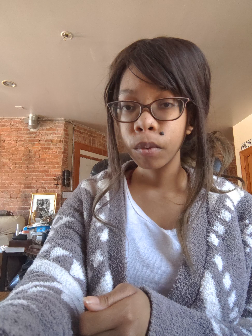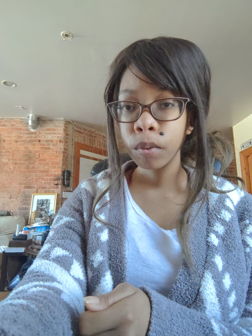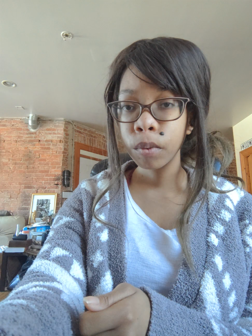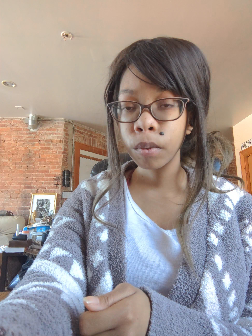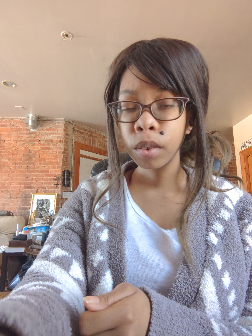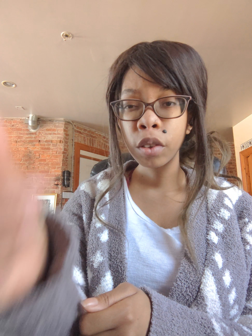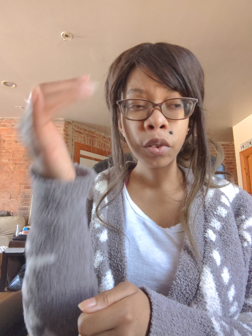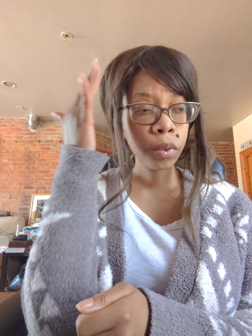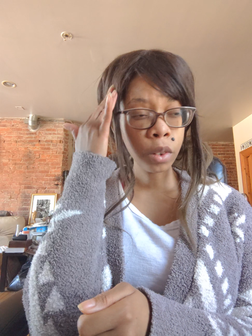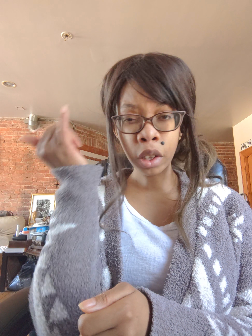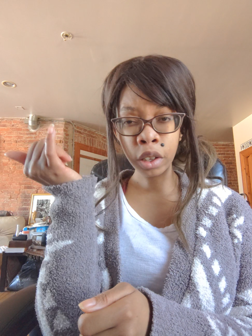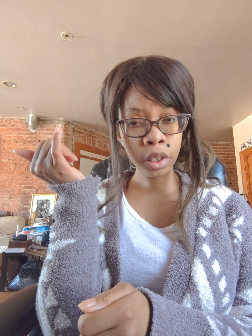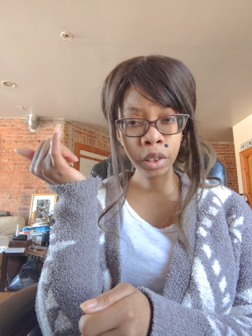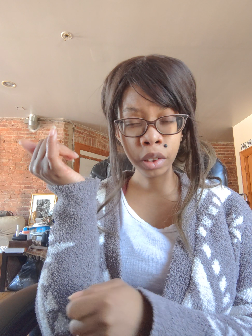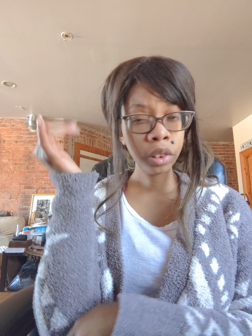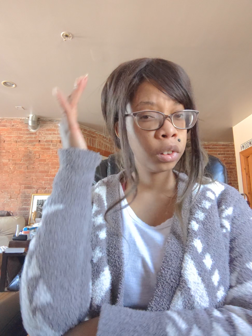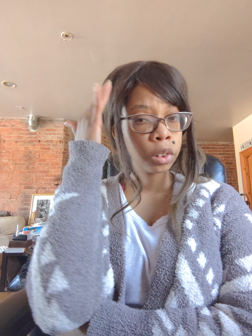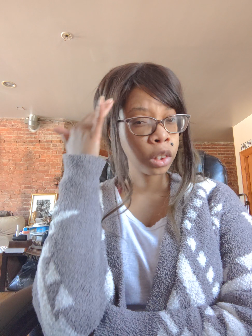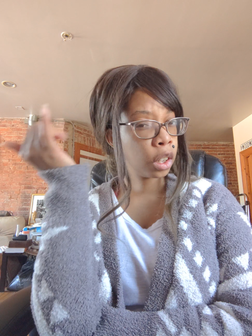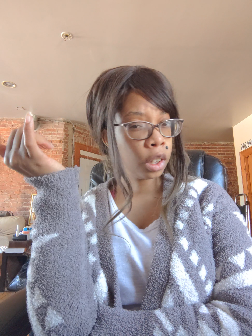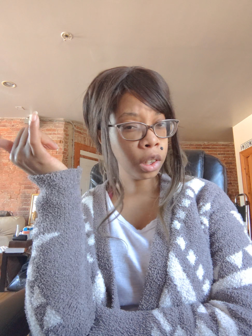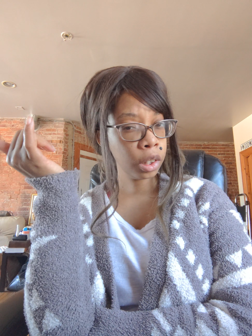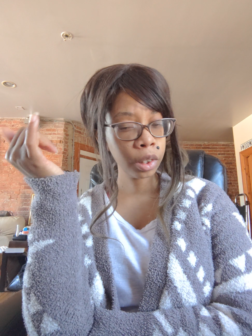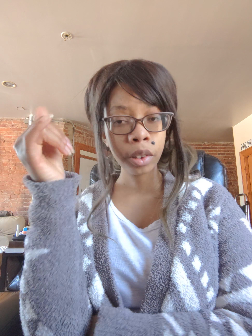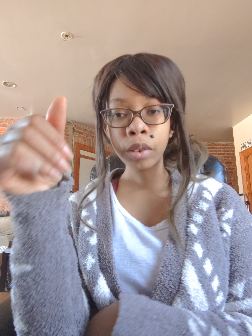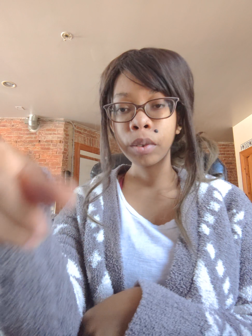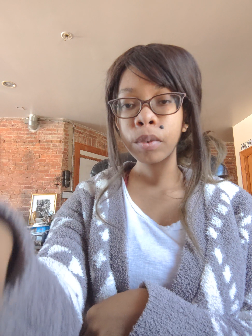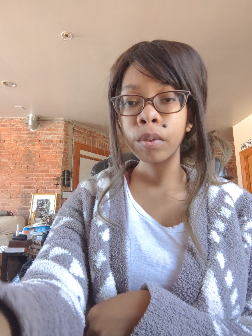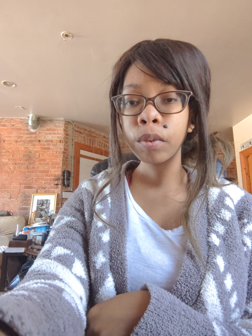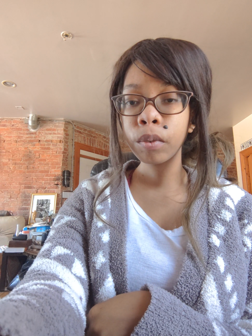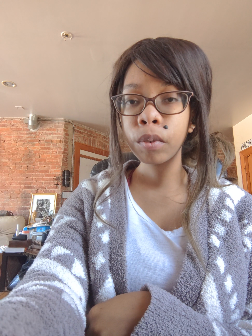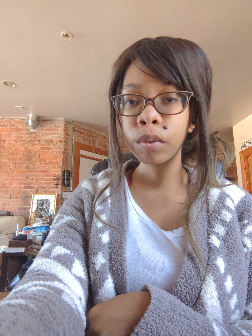why